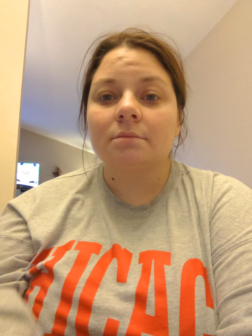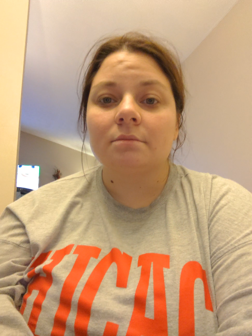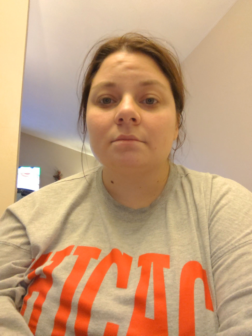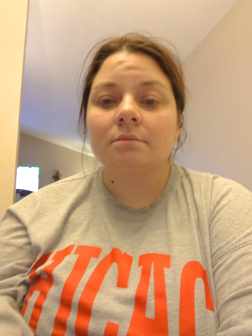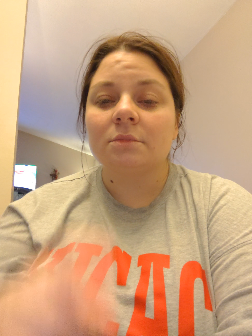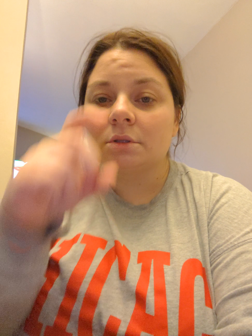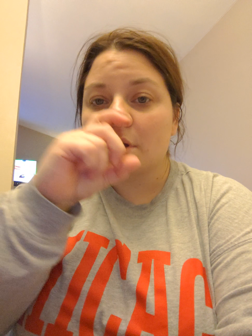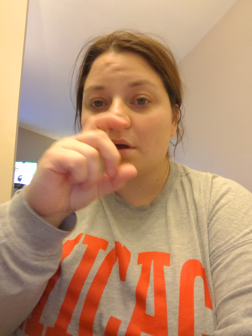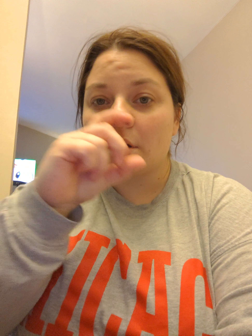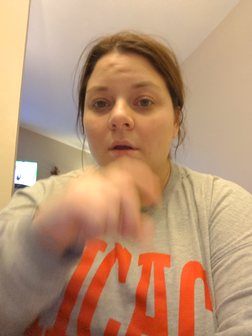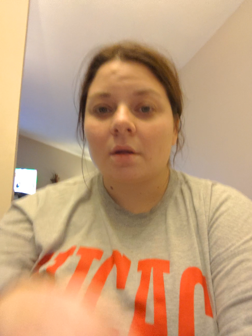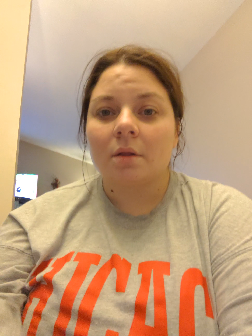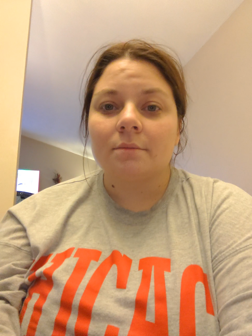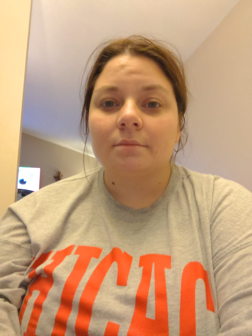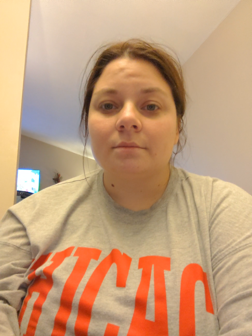doll